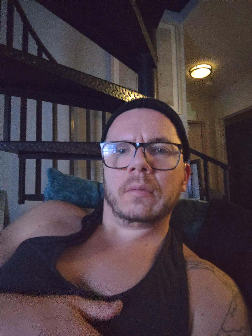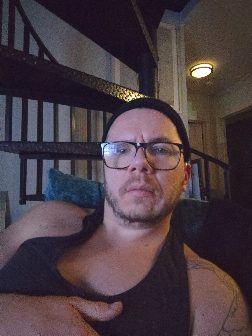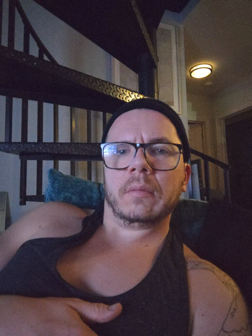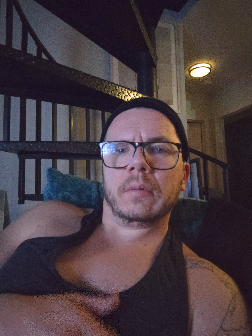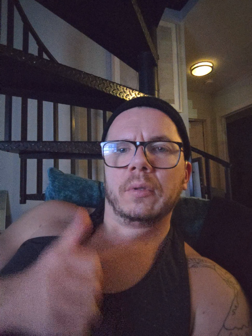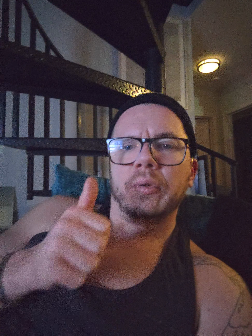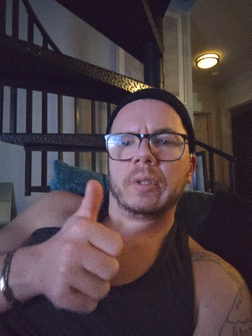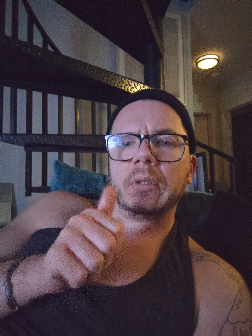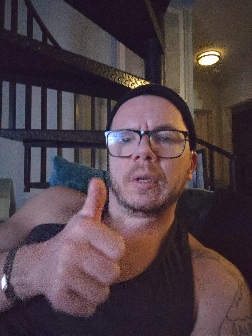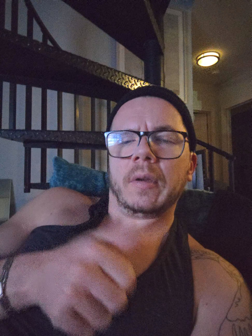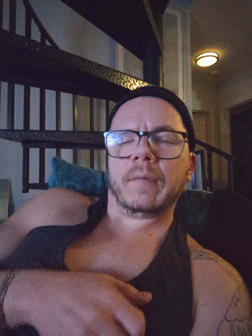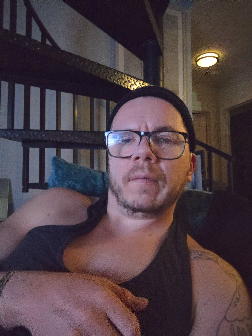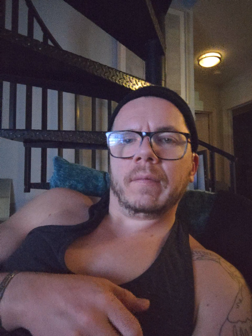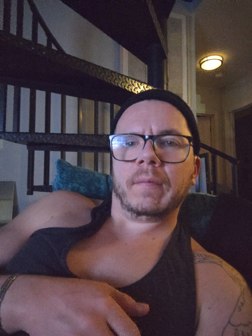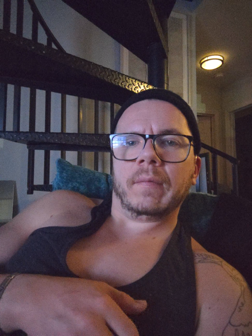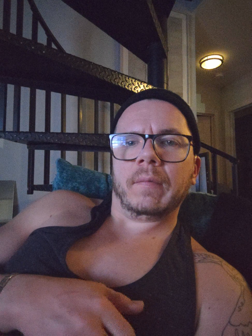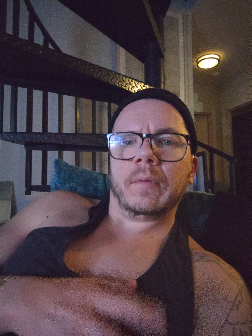yourself